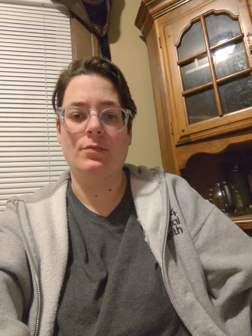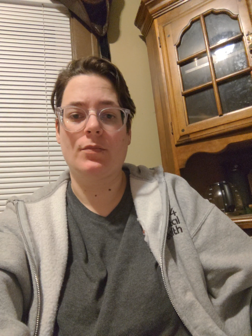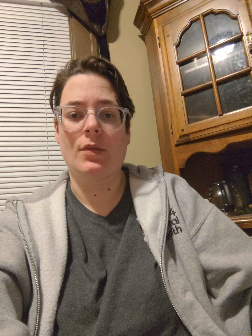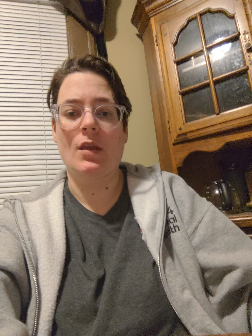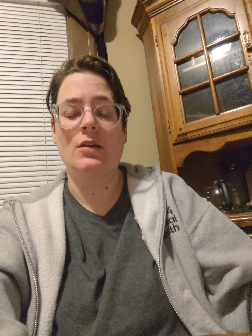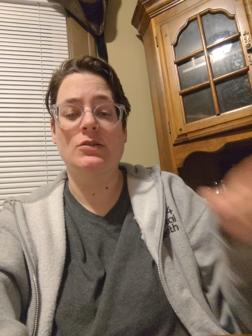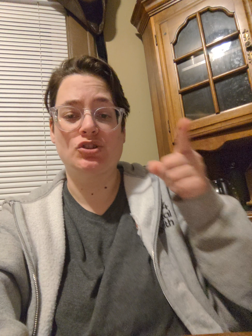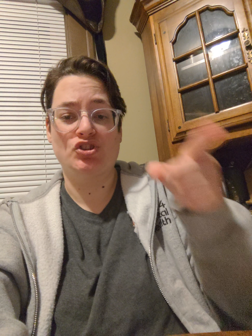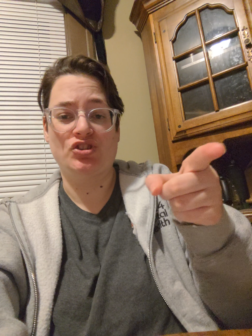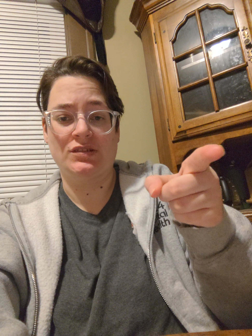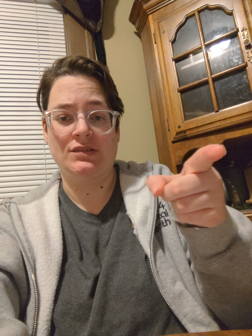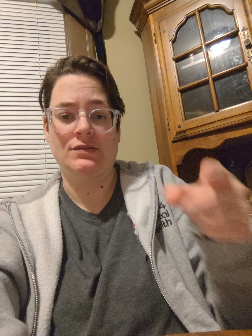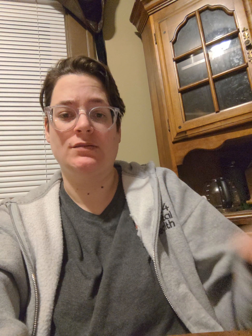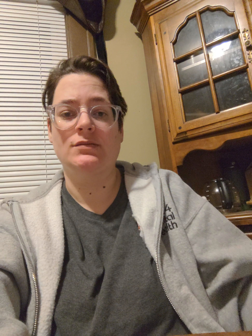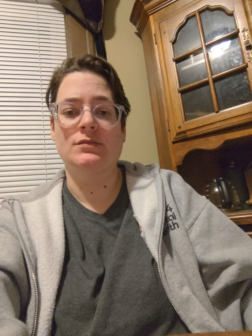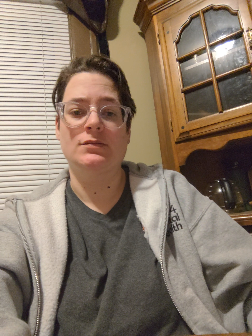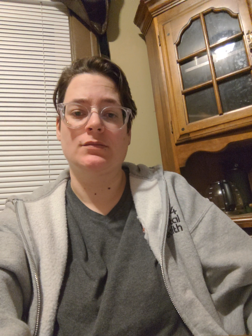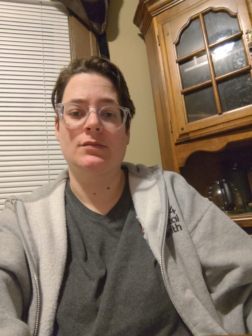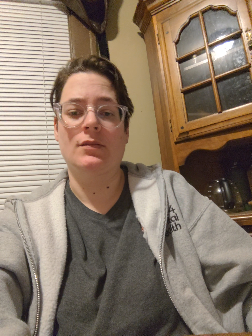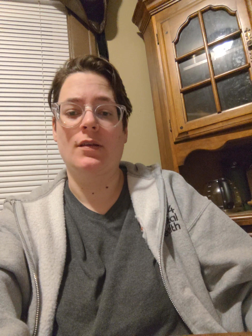he/she/it